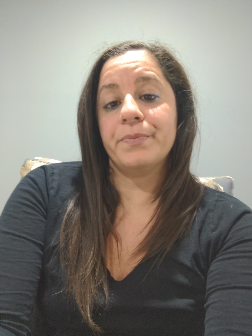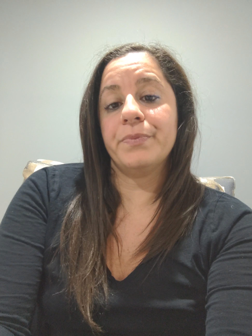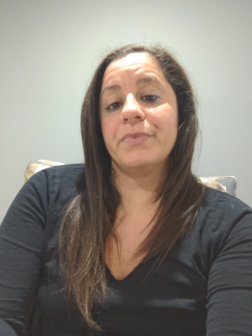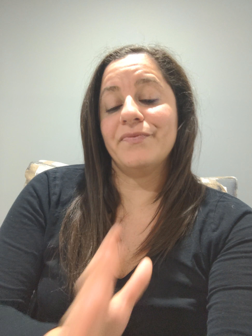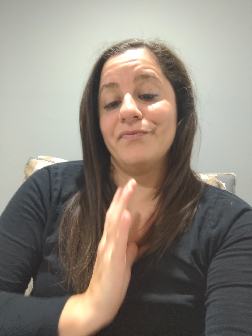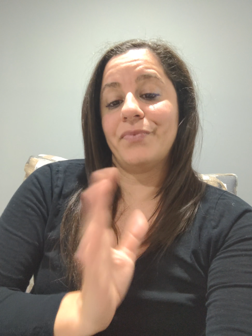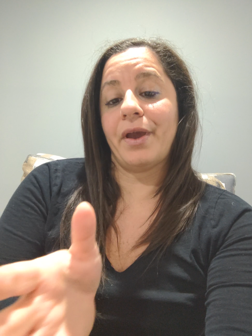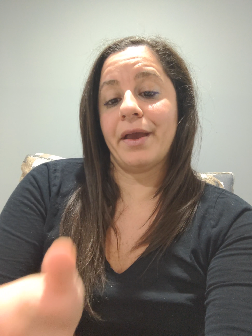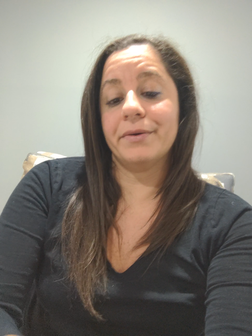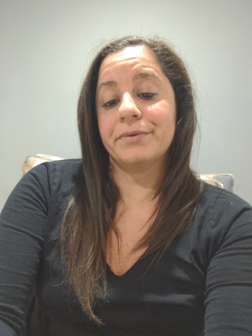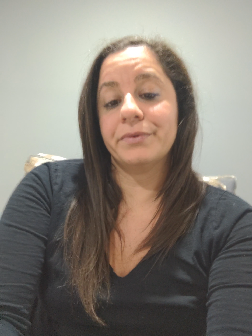fine